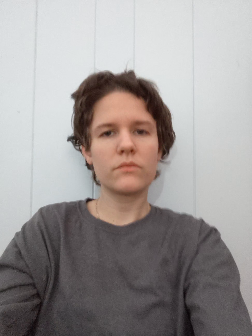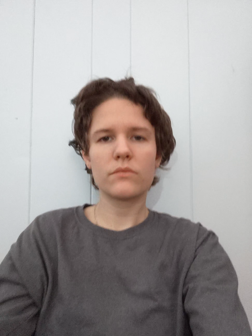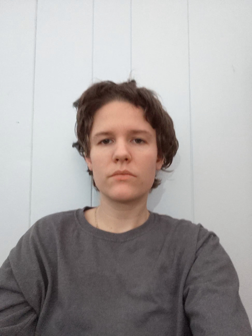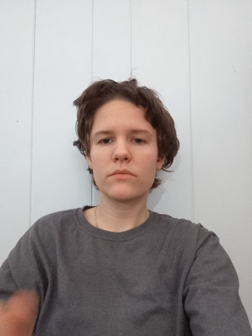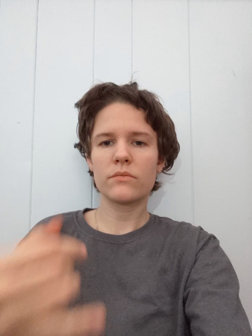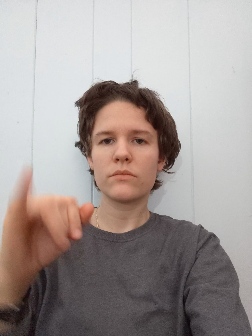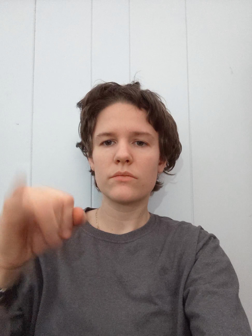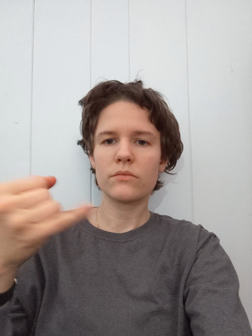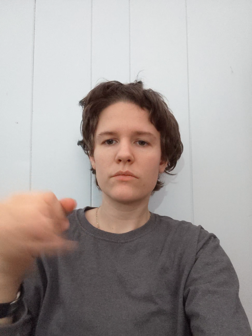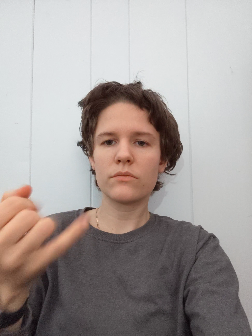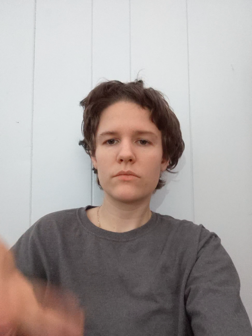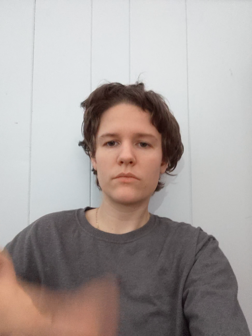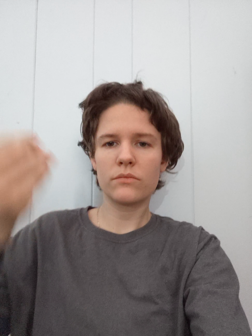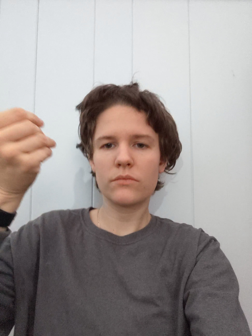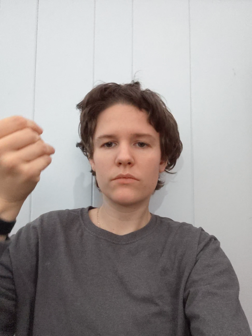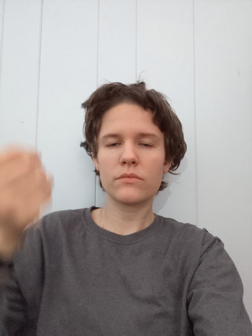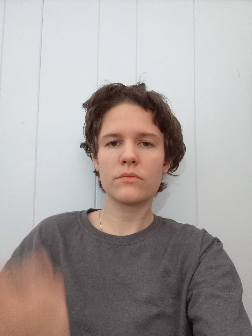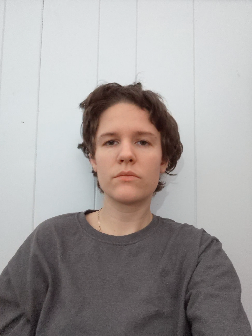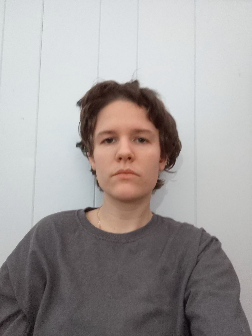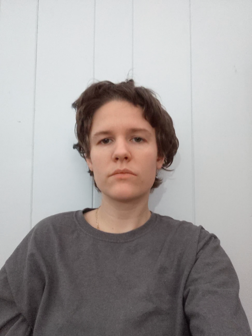jeans